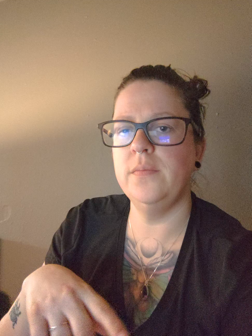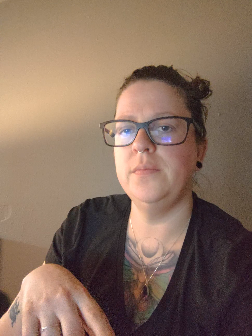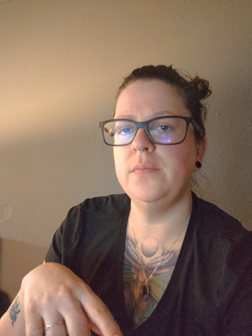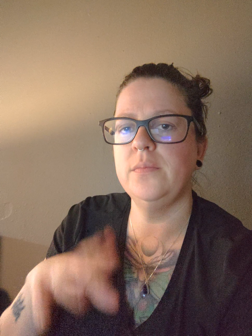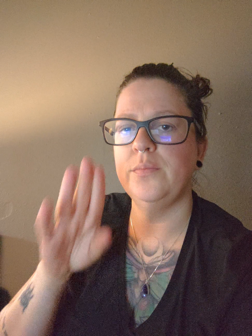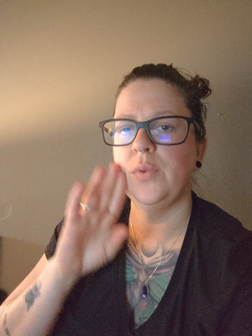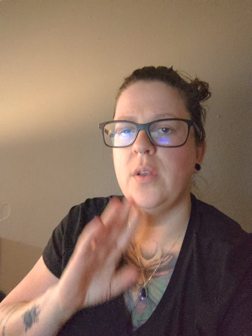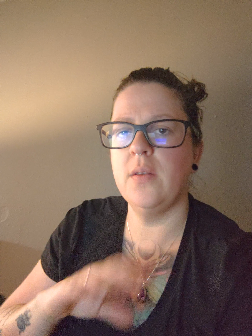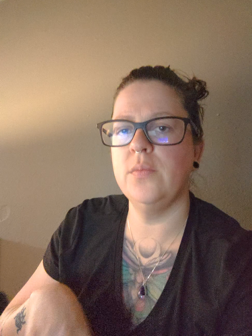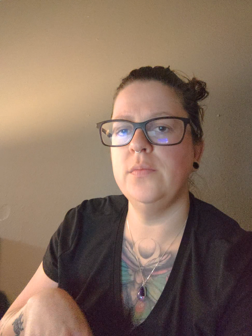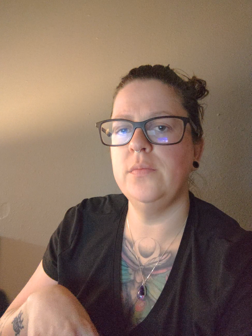brown